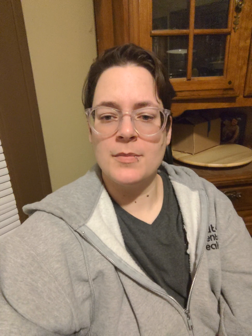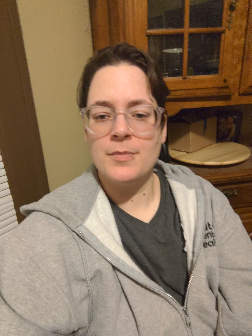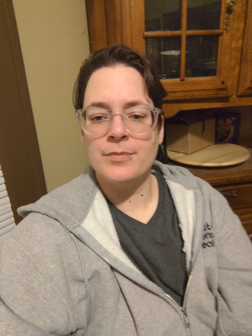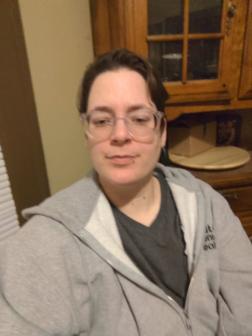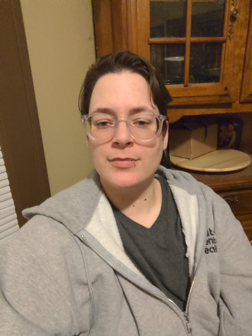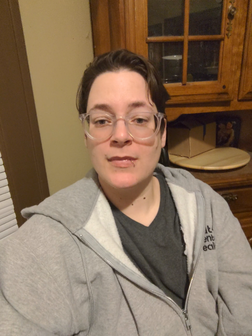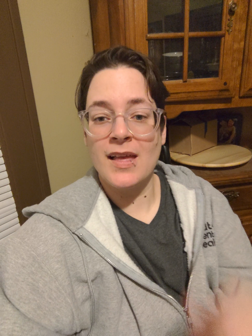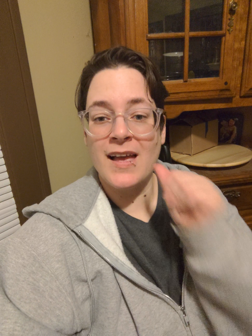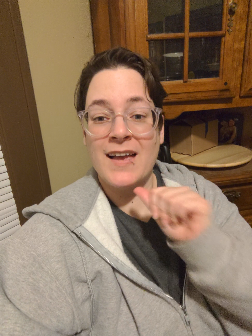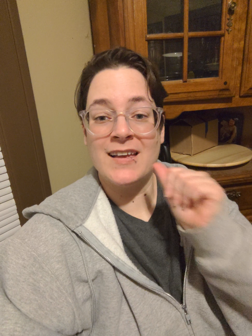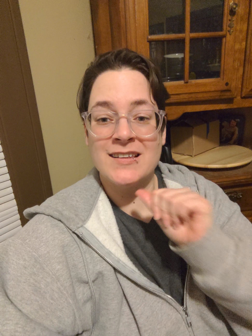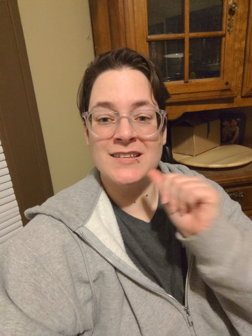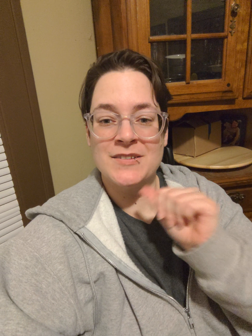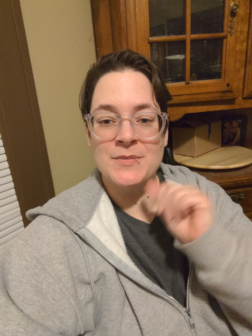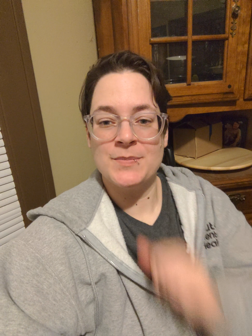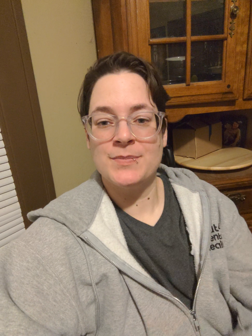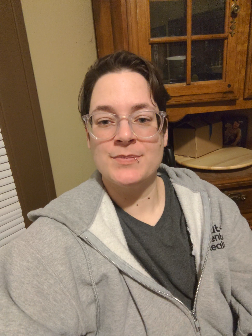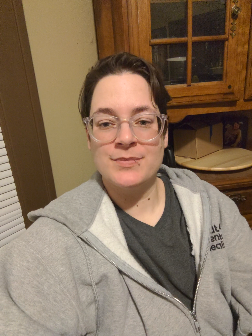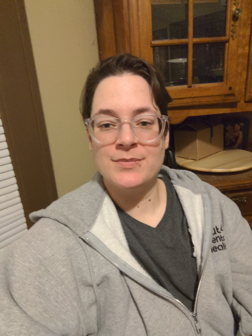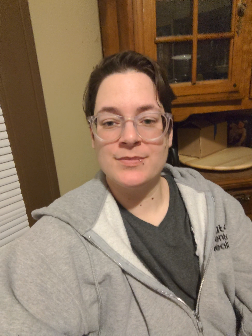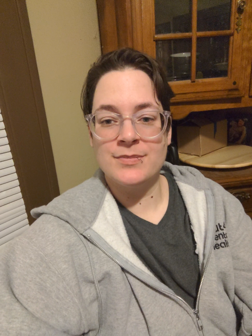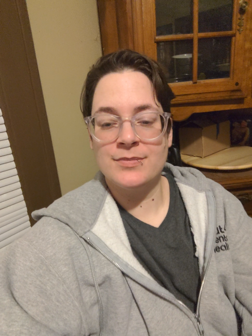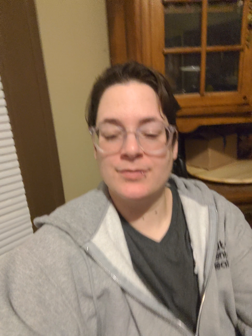aunt